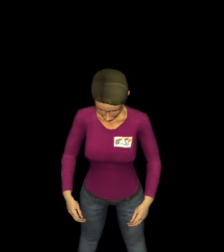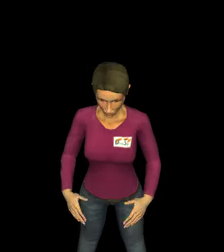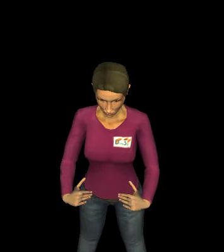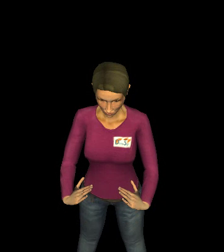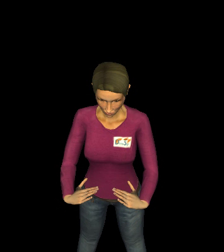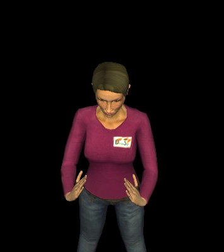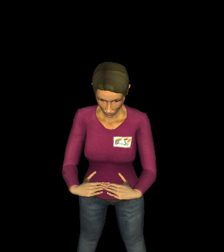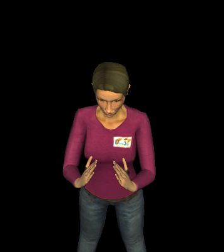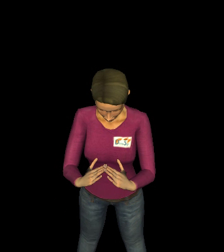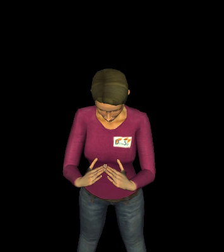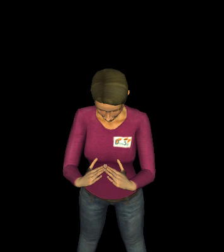جبل